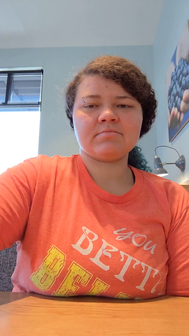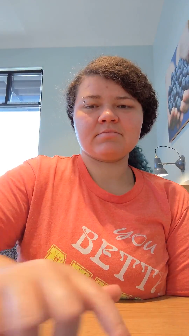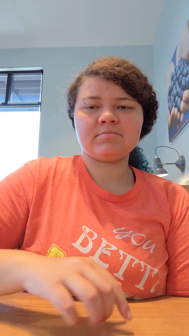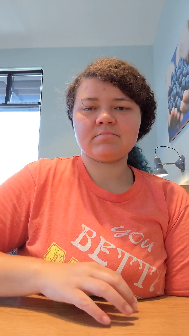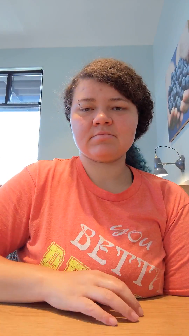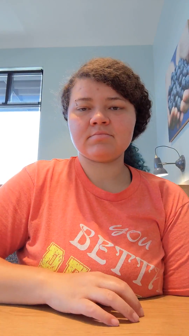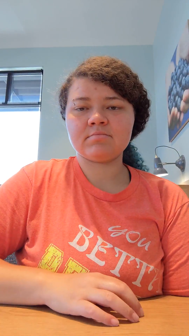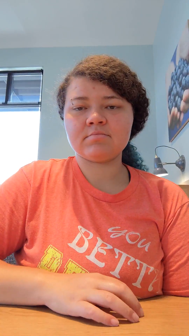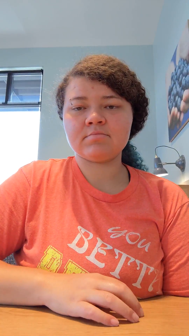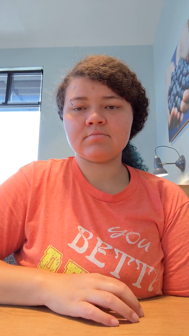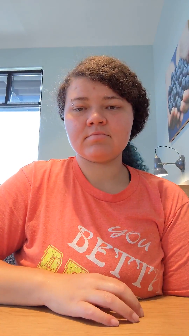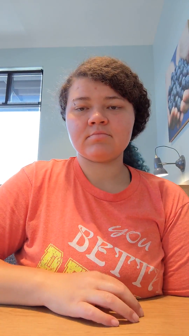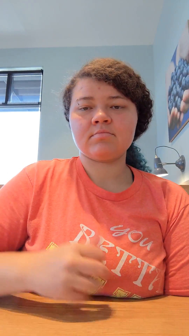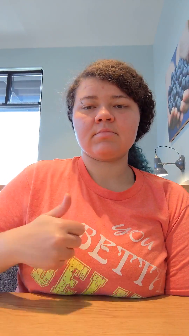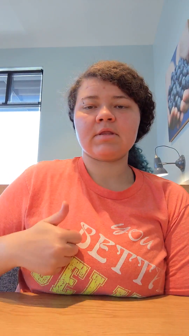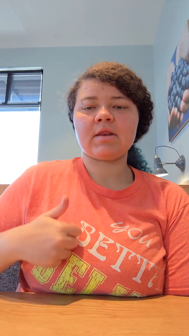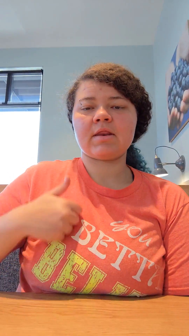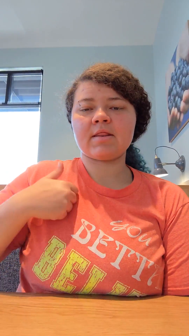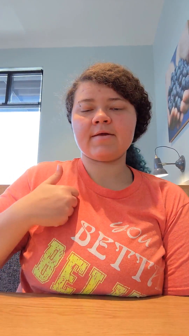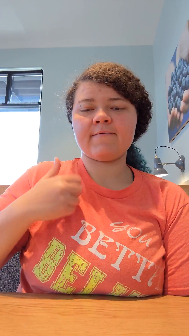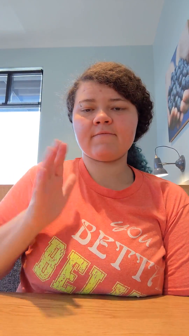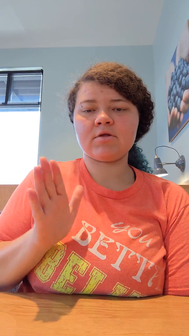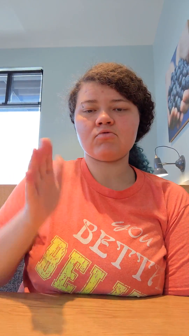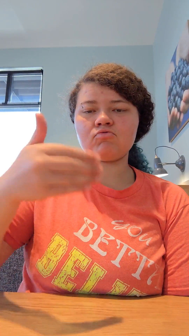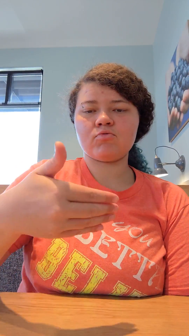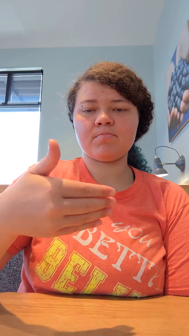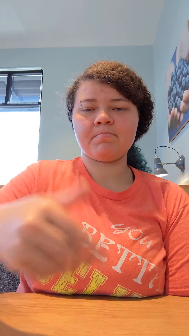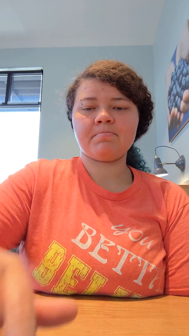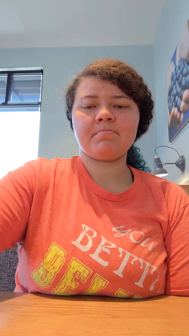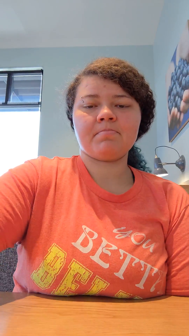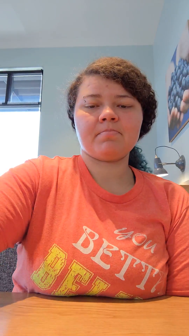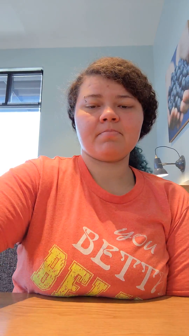living room